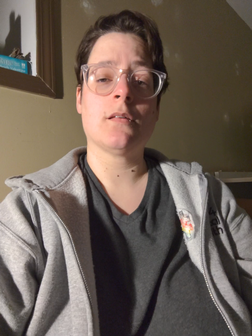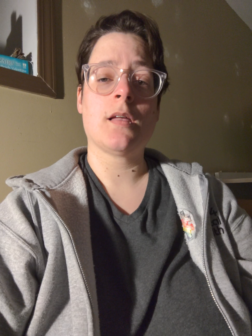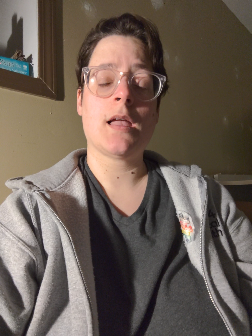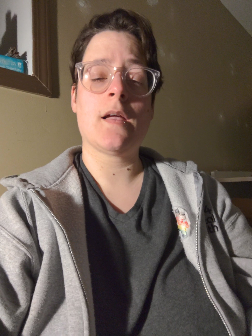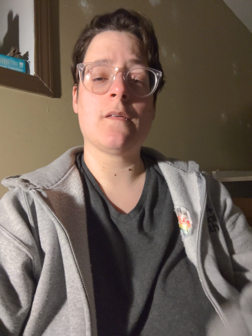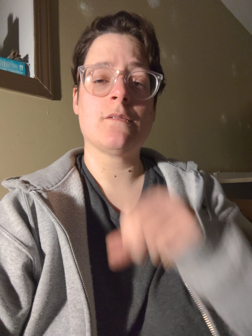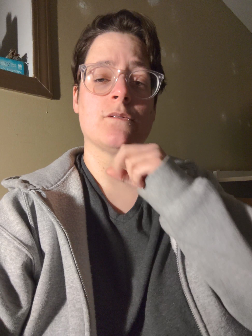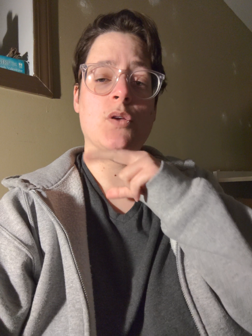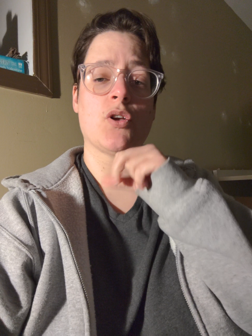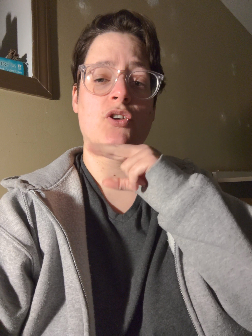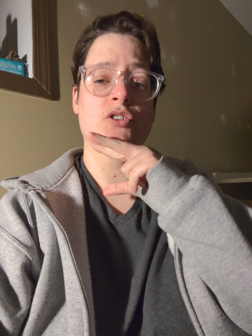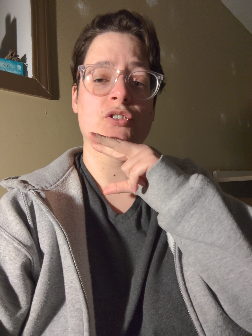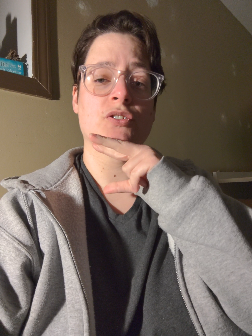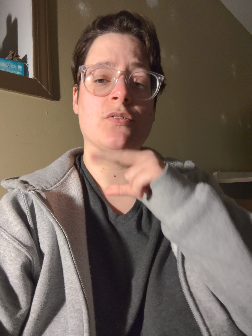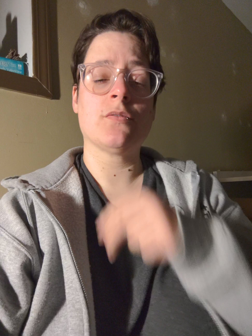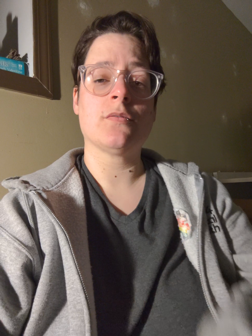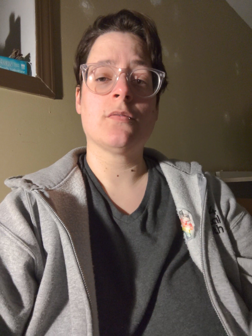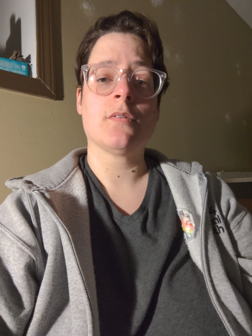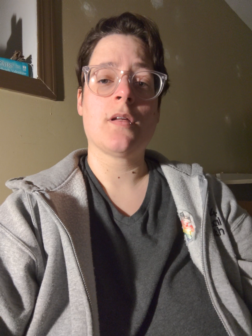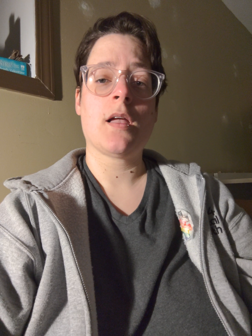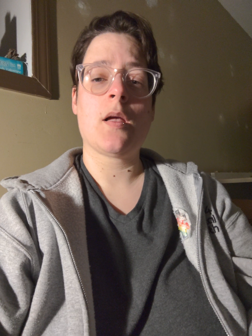frog